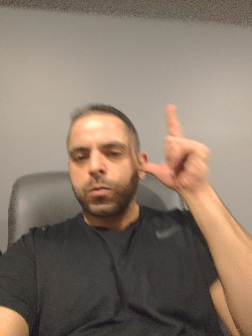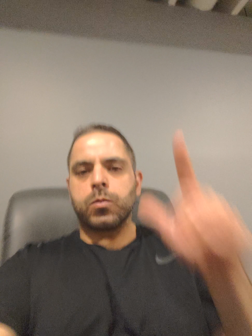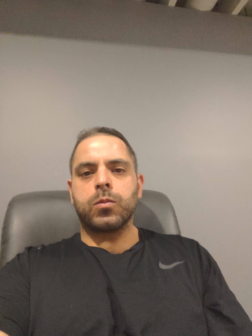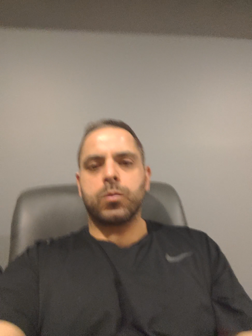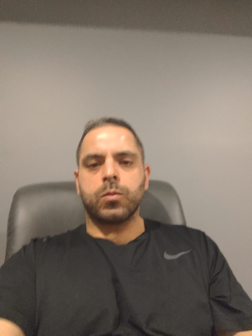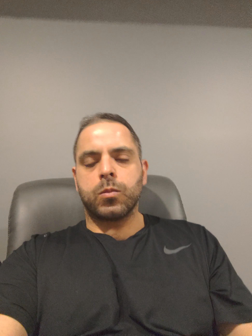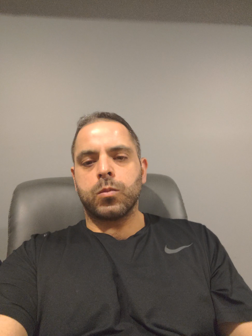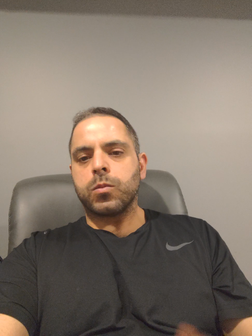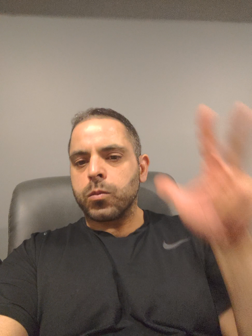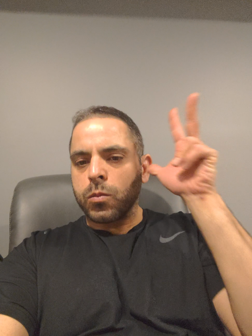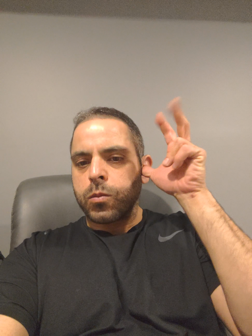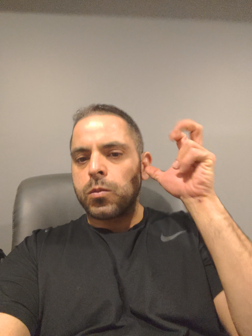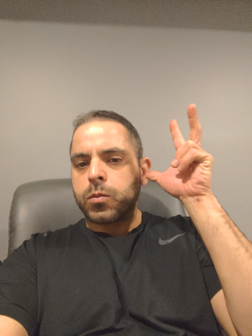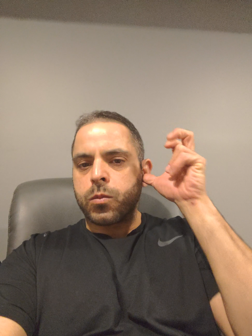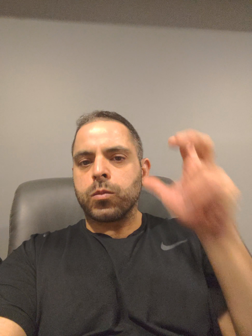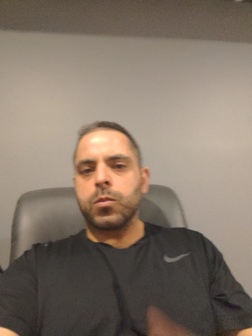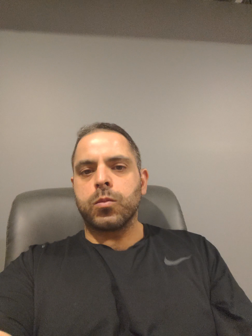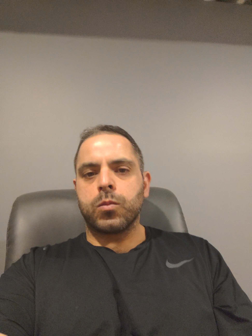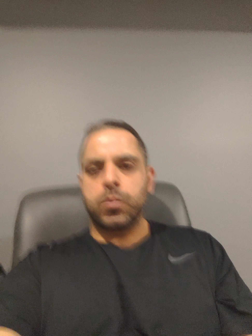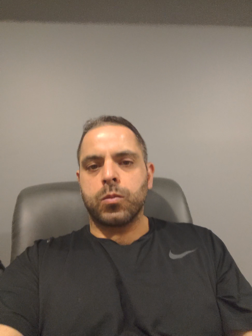hear